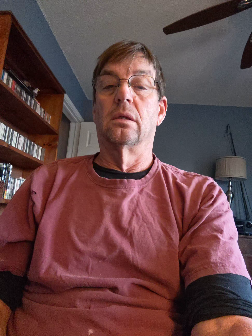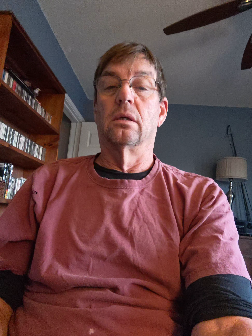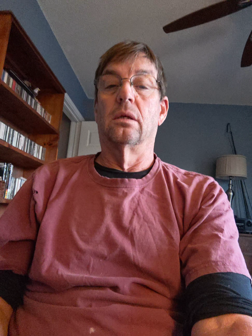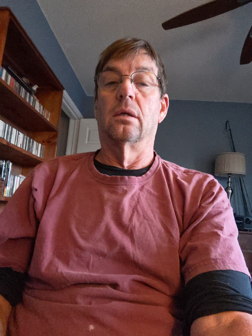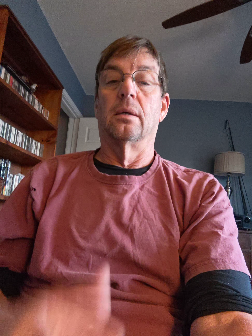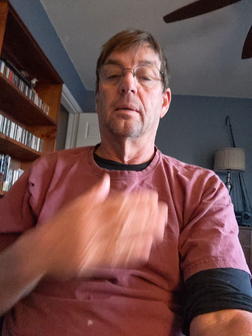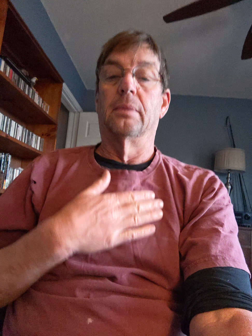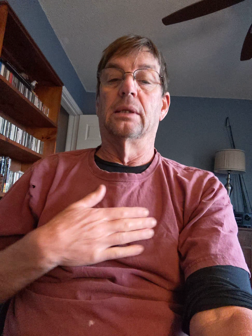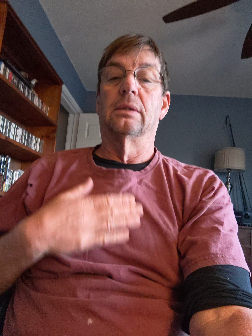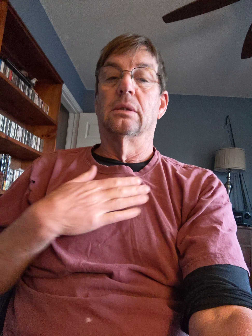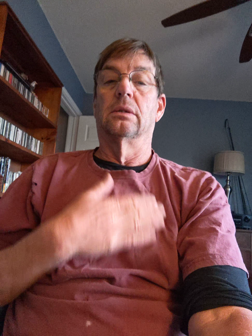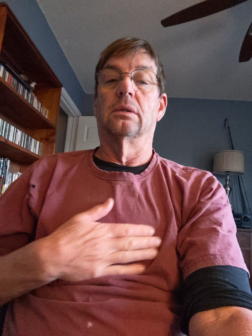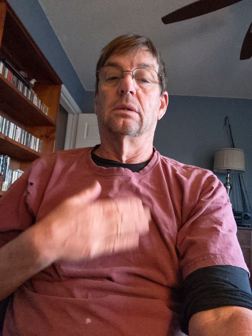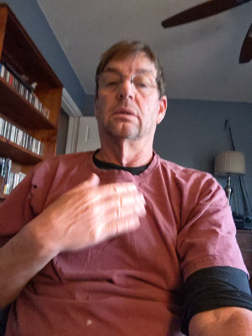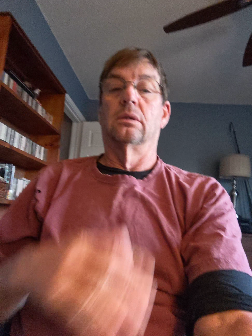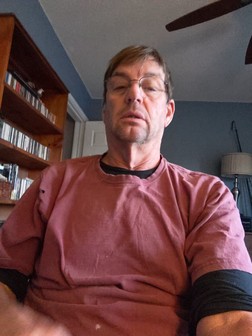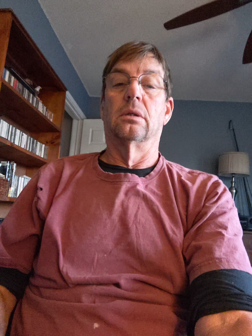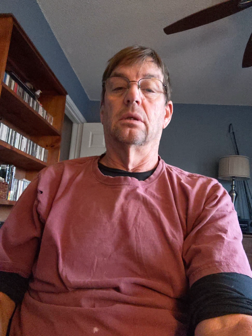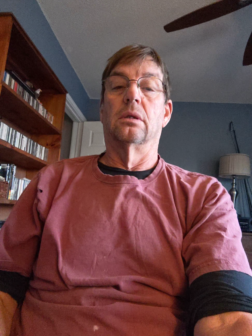please